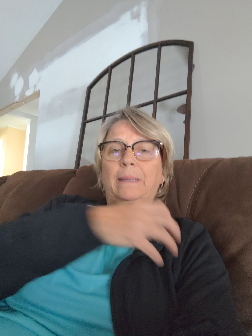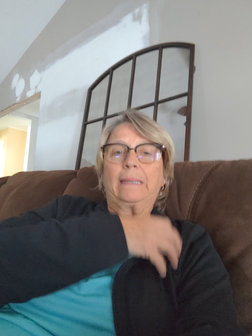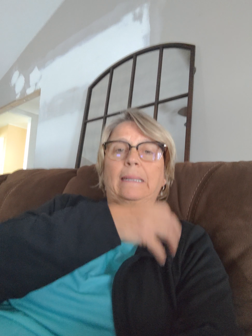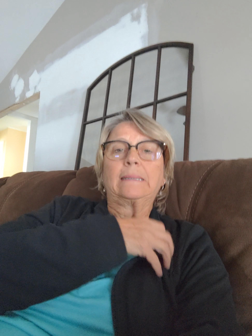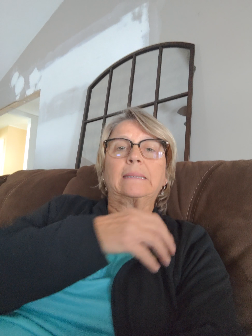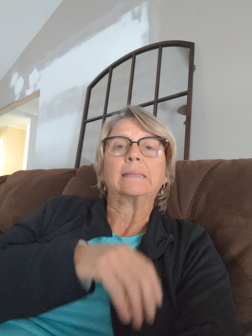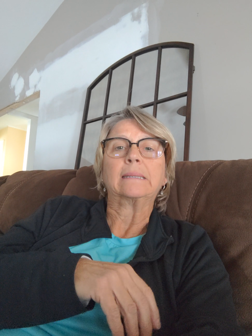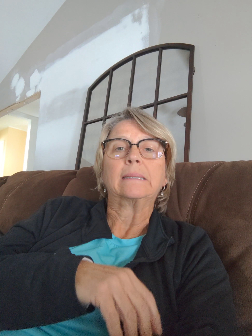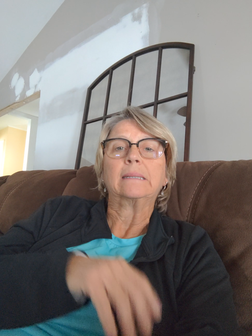police